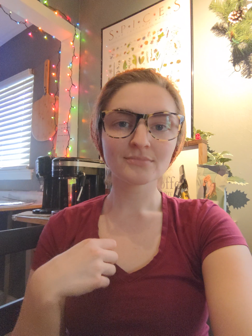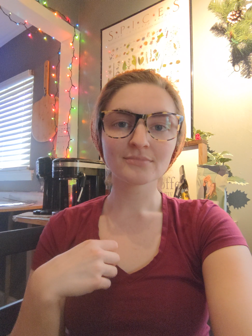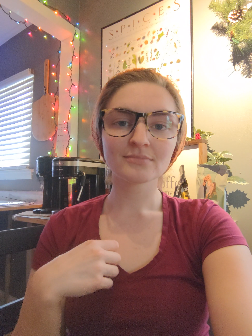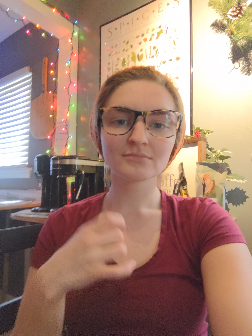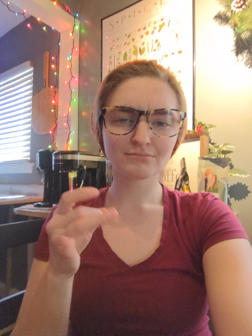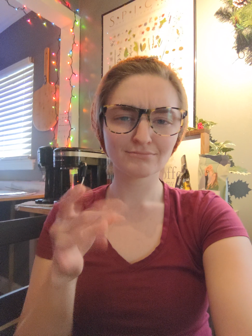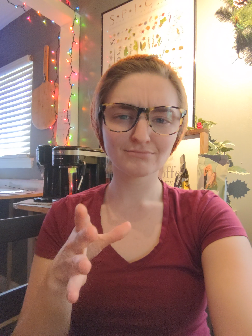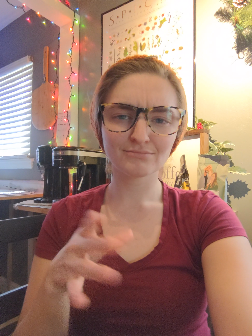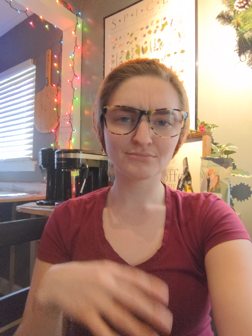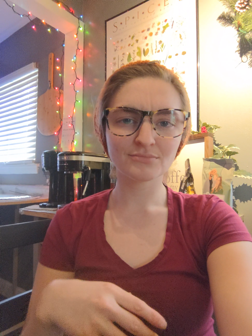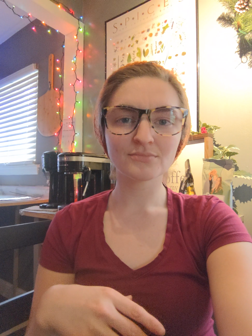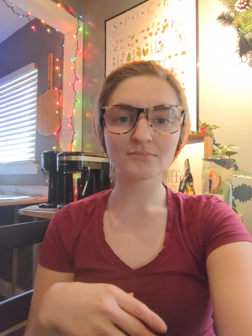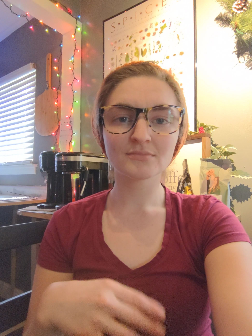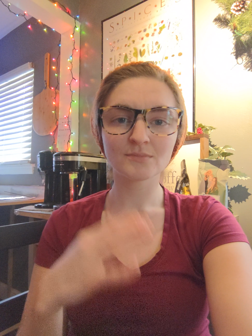hate